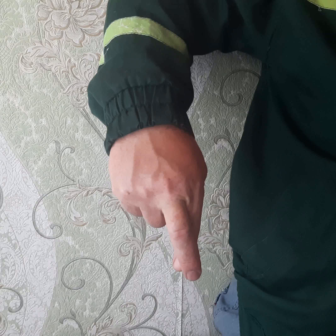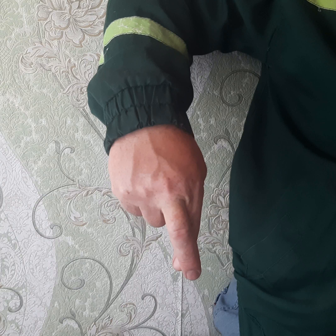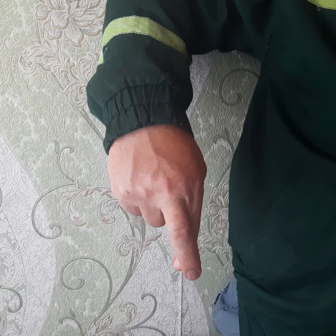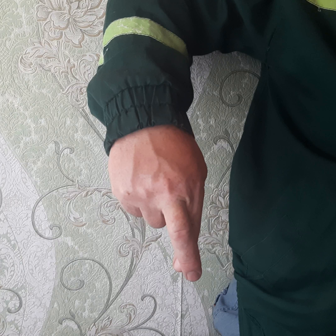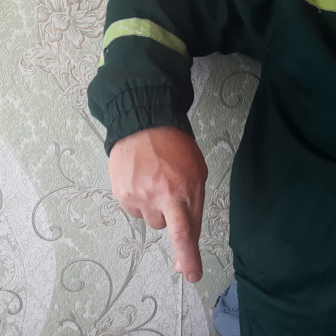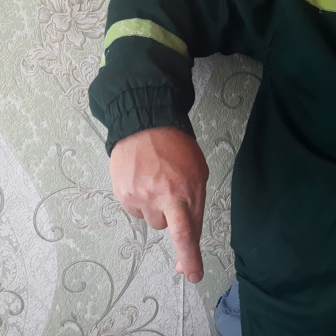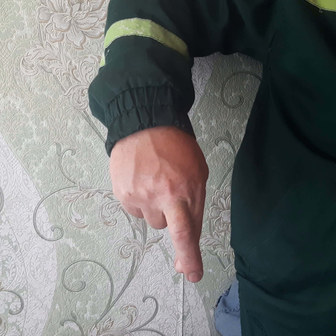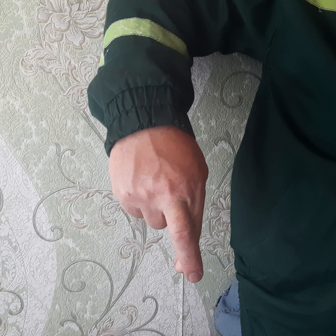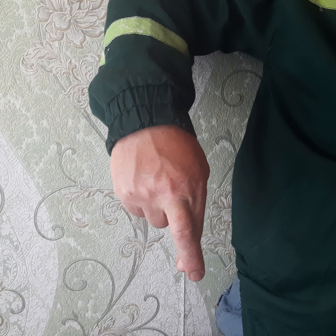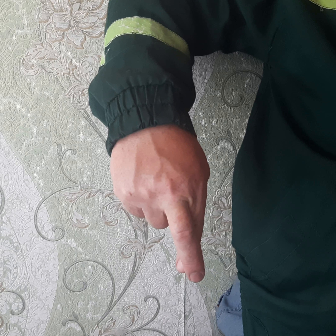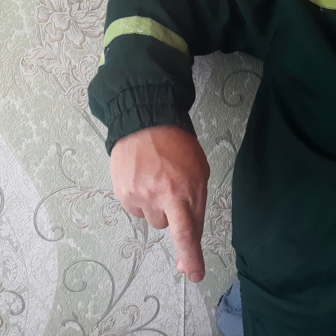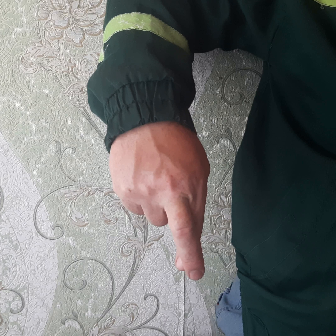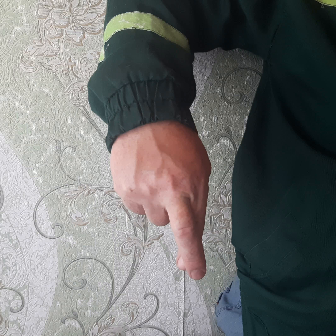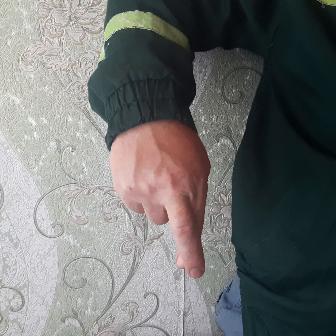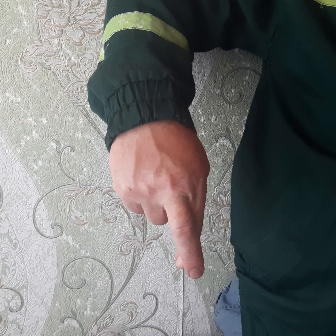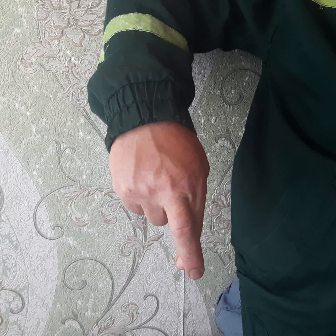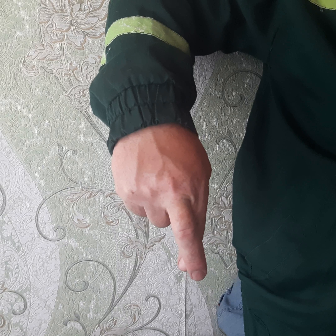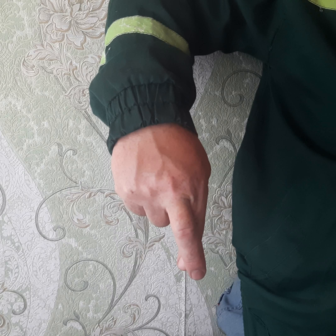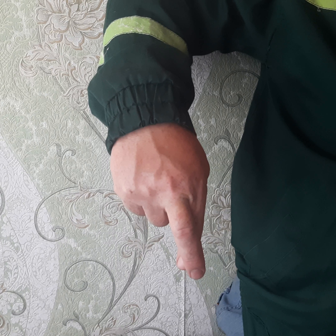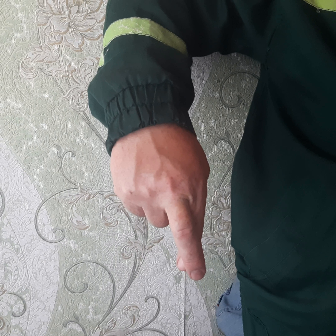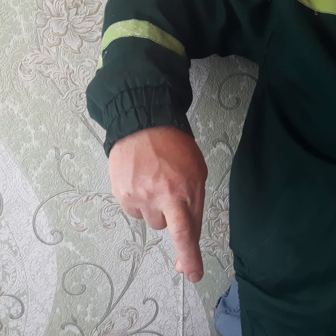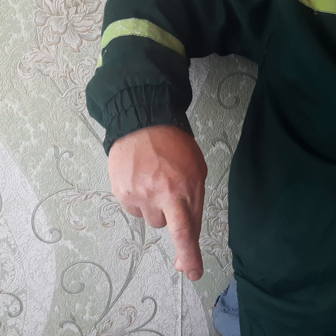Я